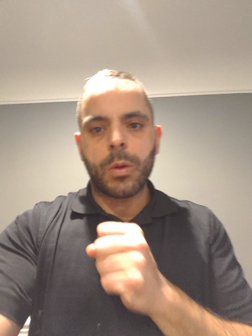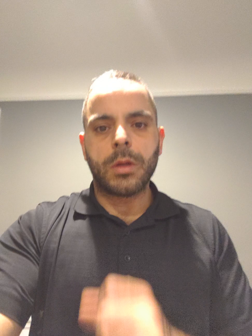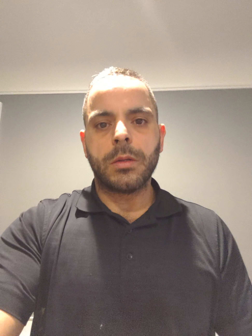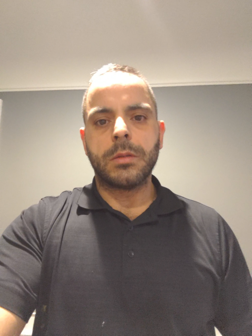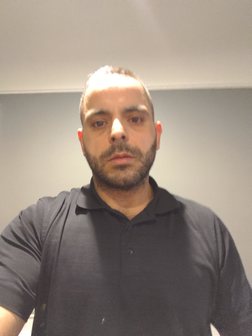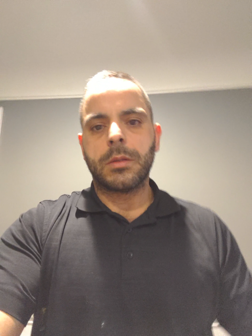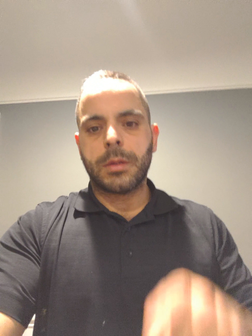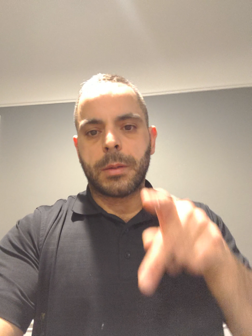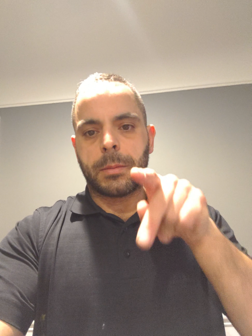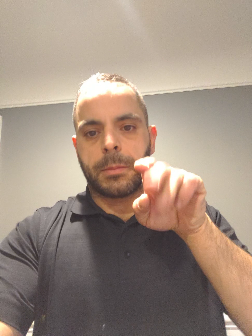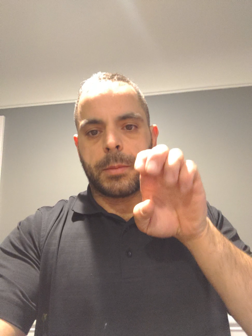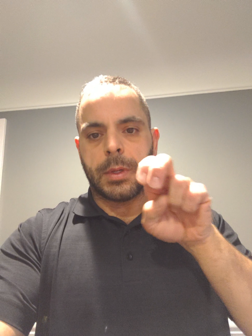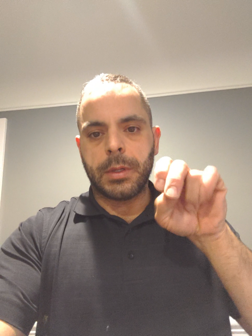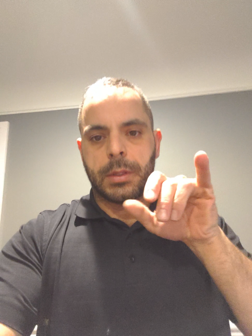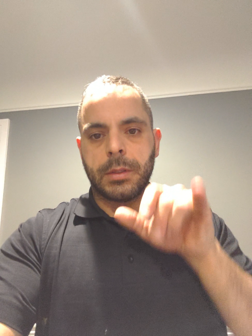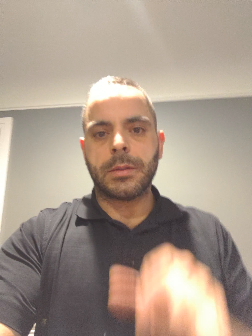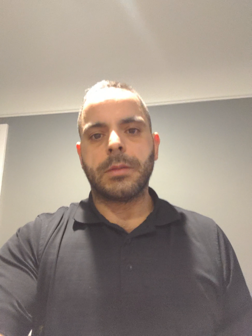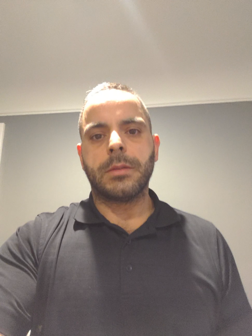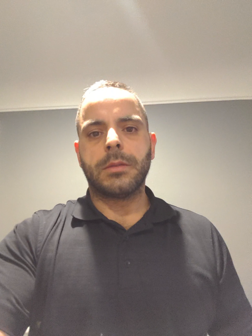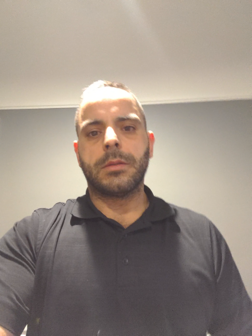penny